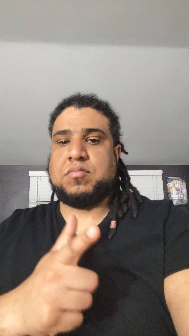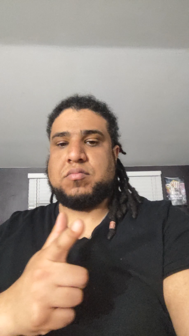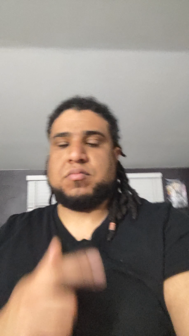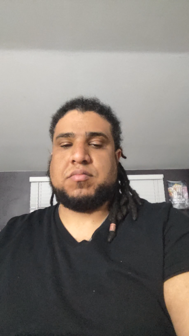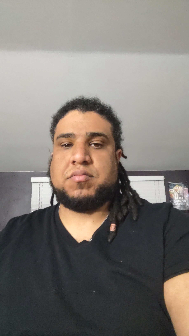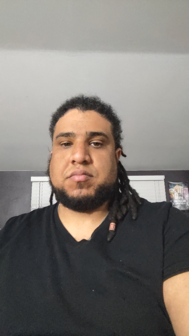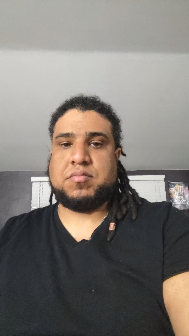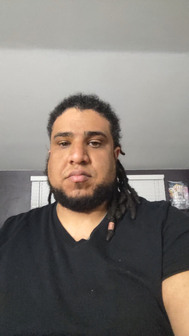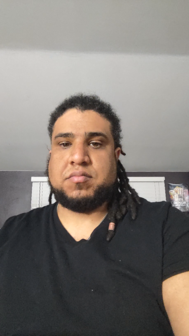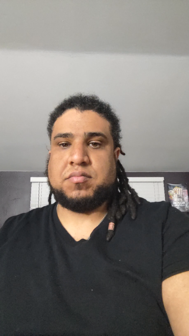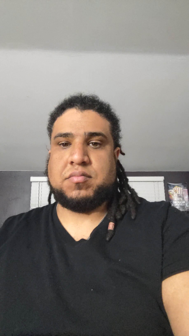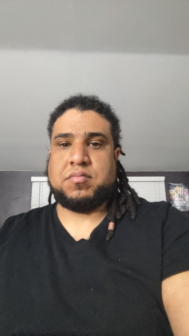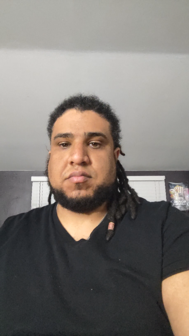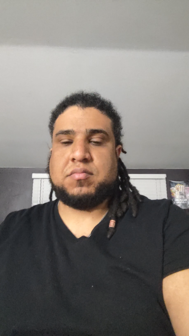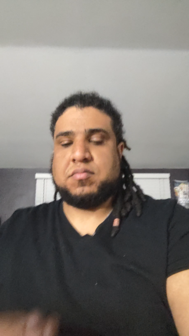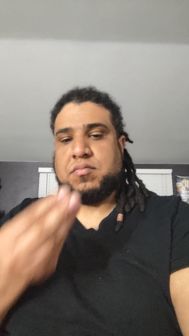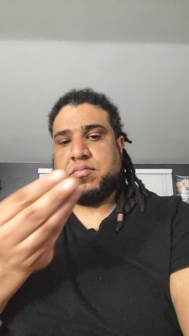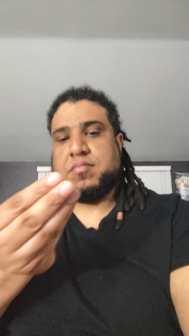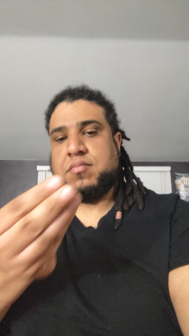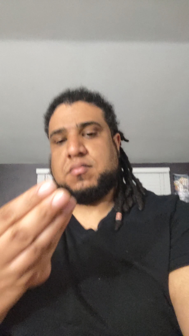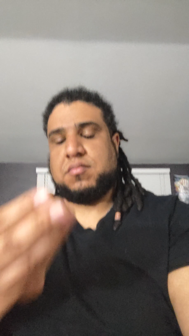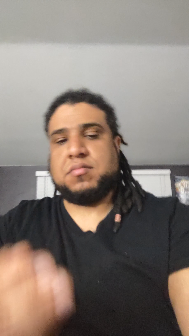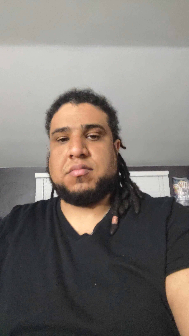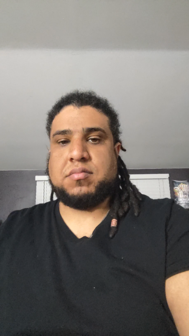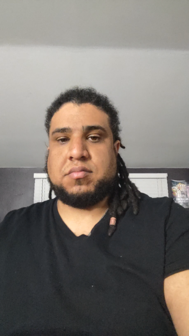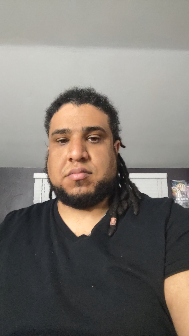feed